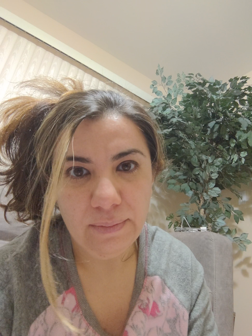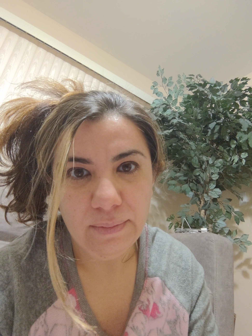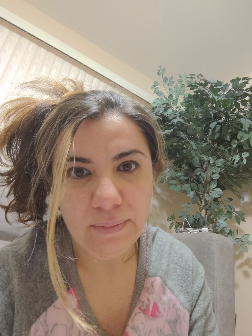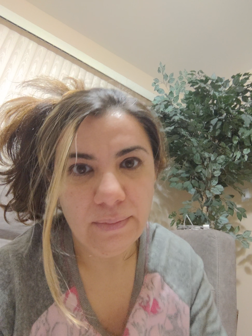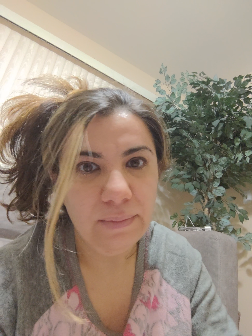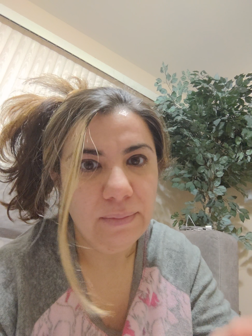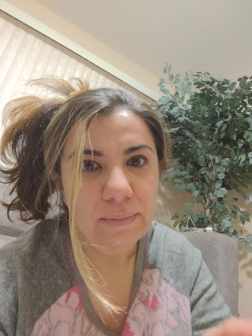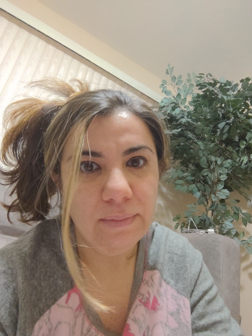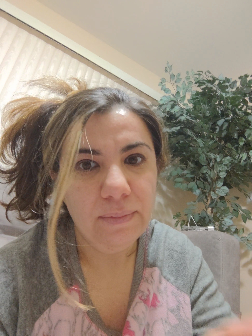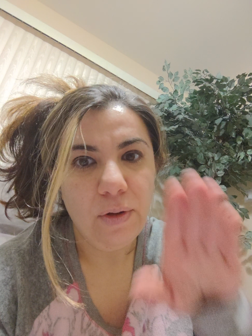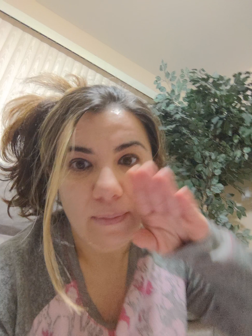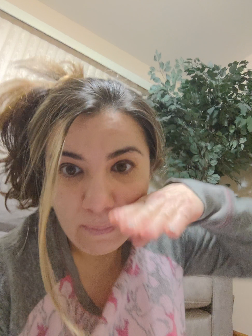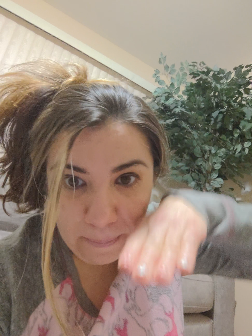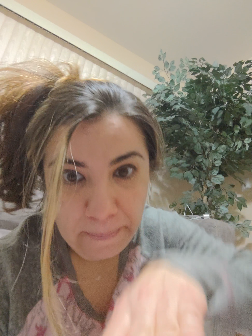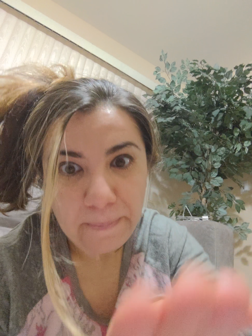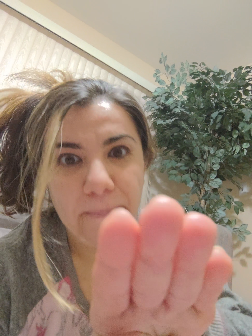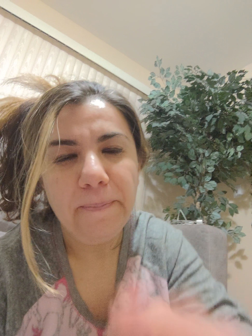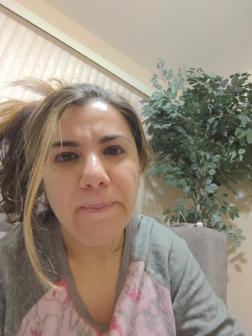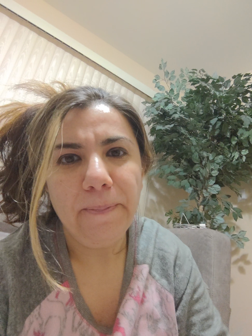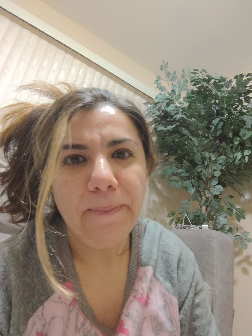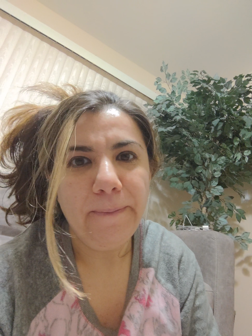into